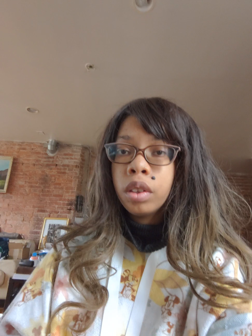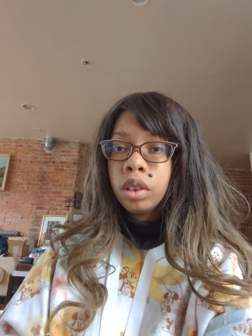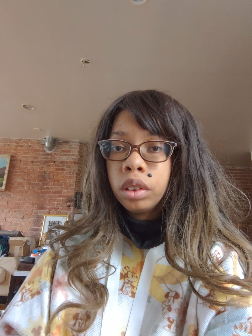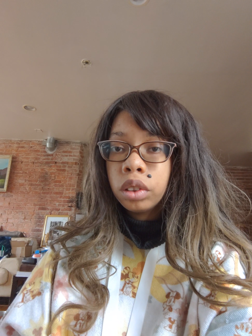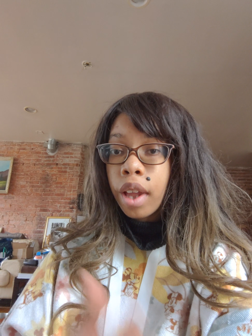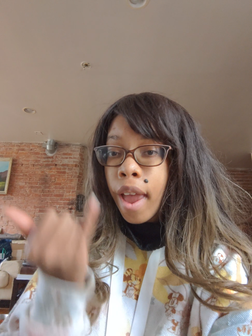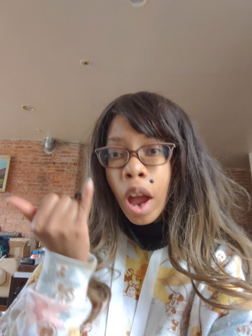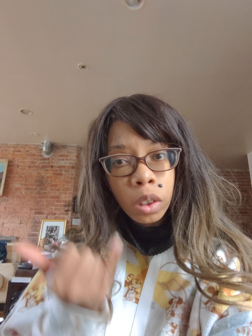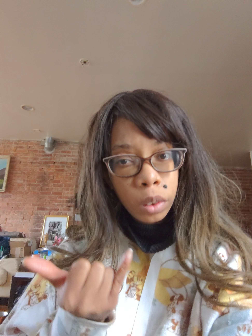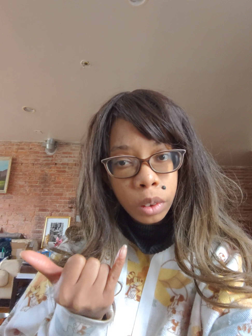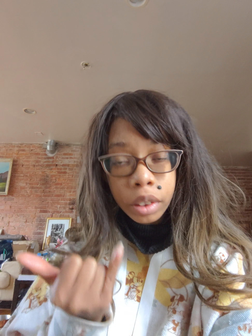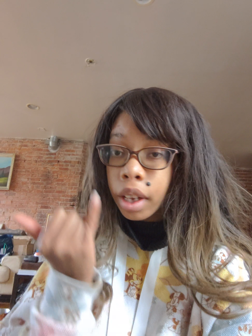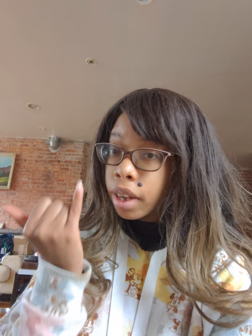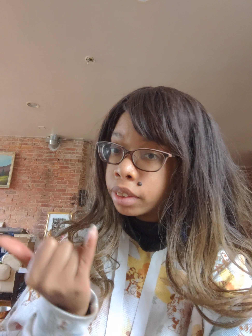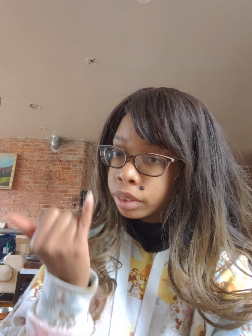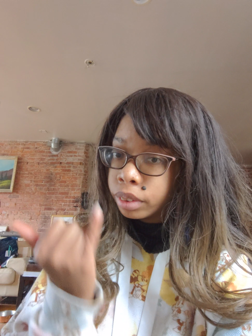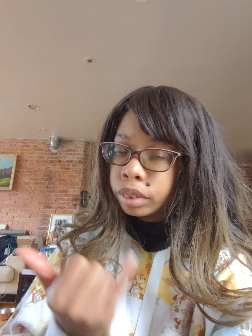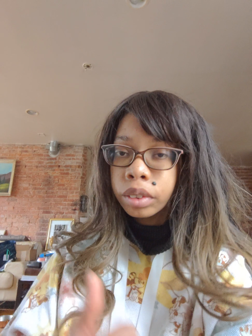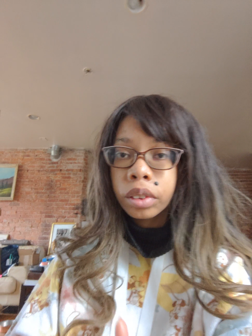now